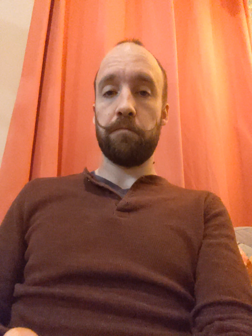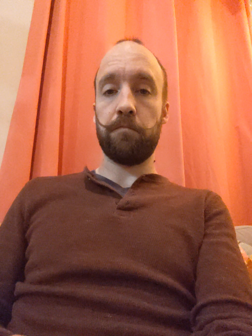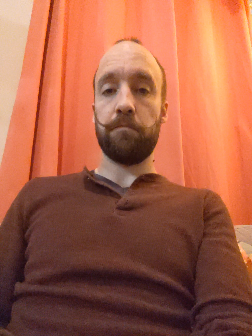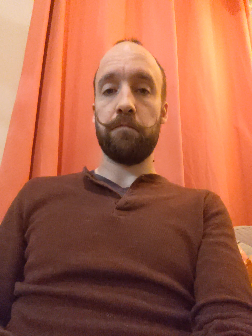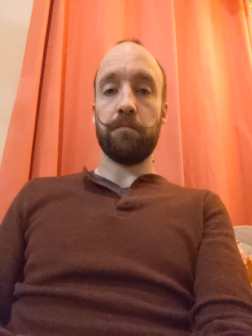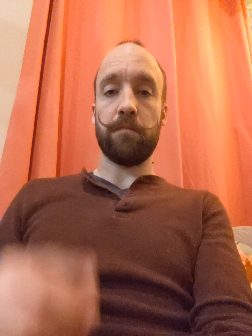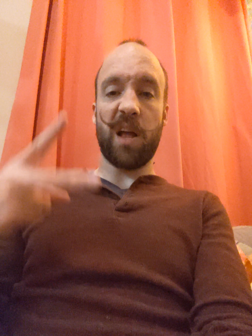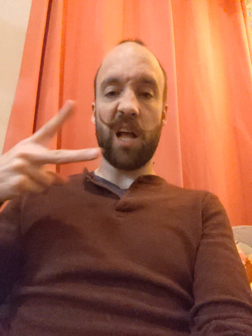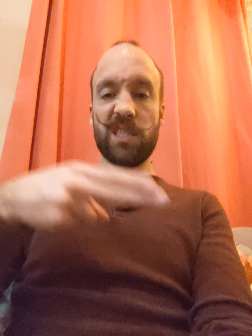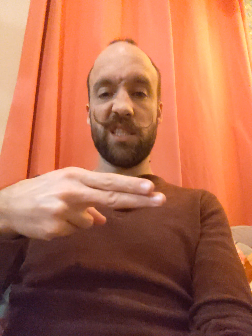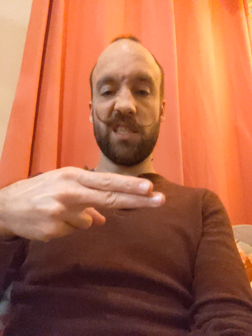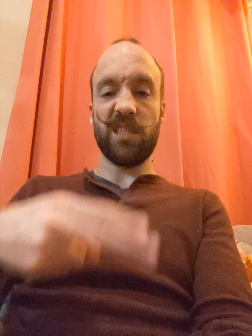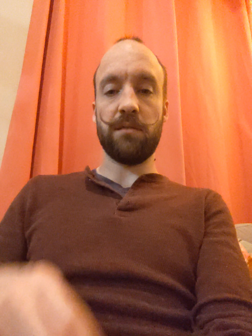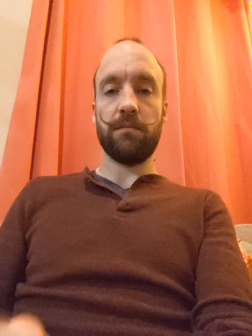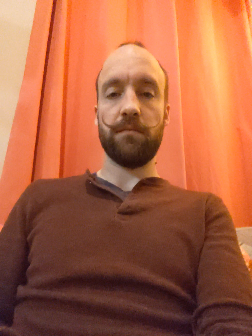cut